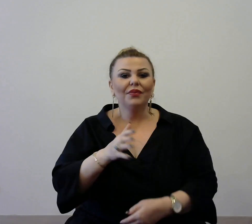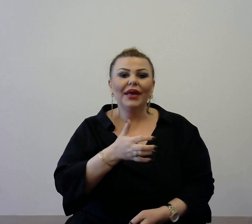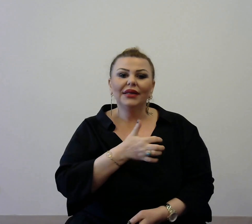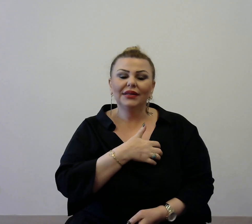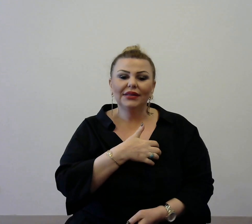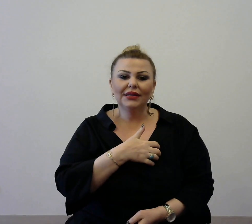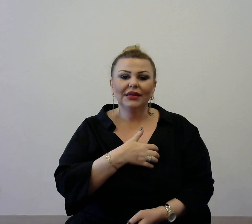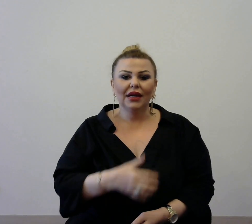istəmək